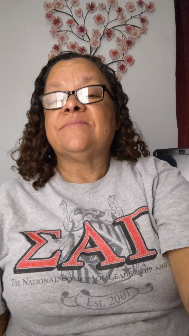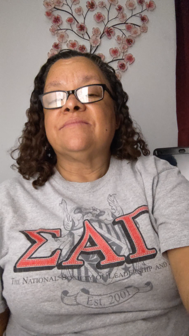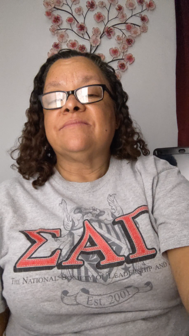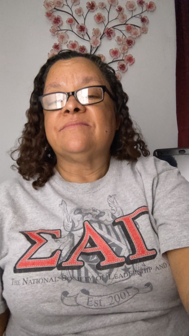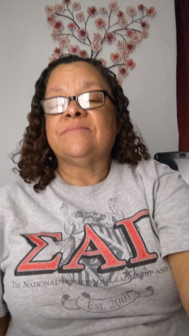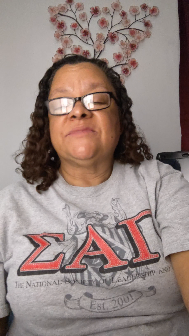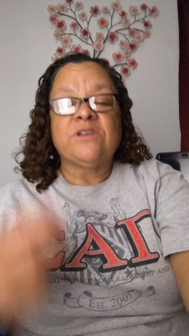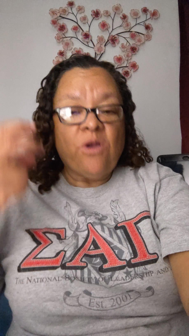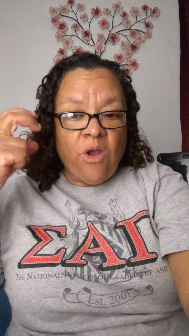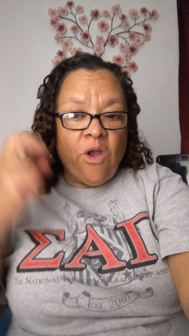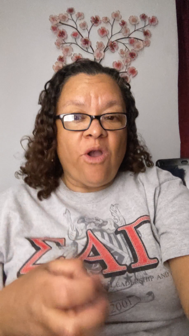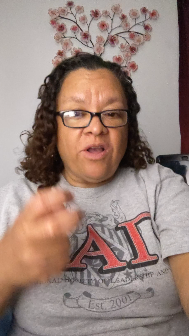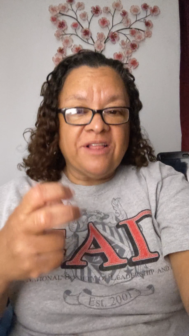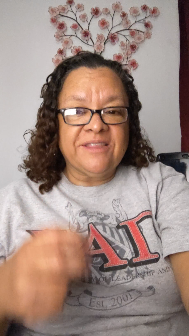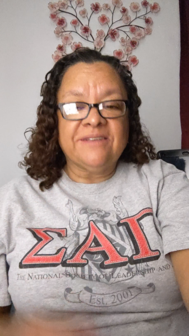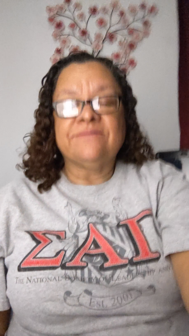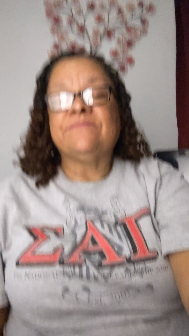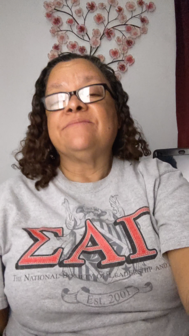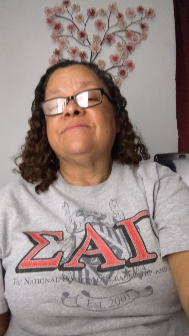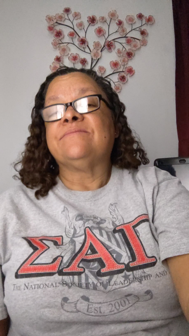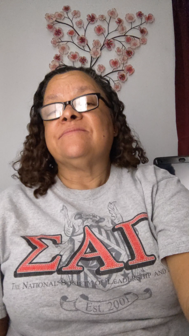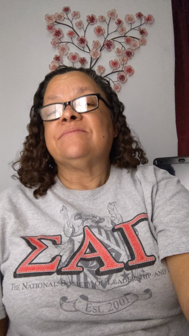hard